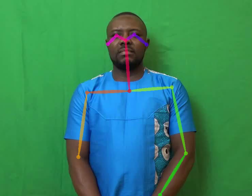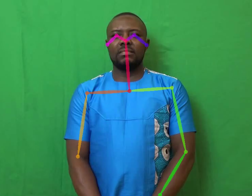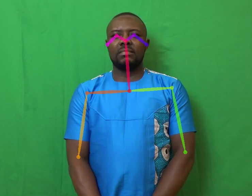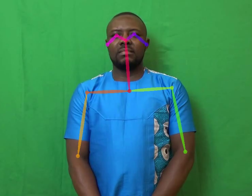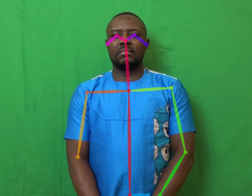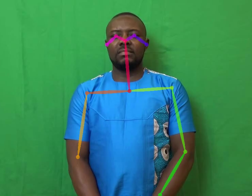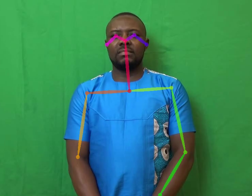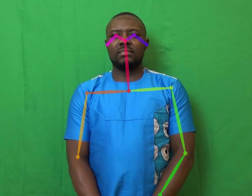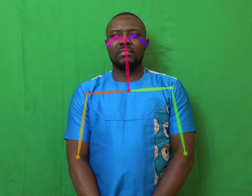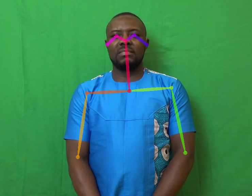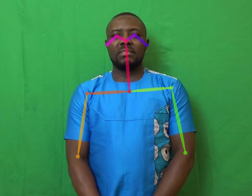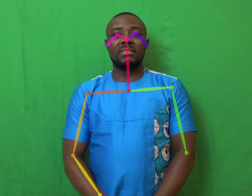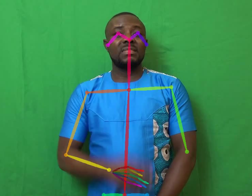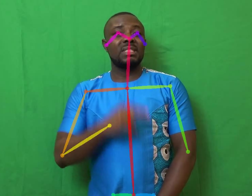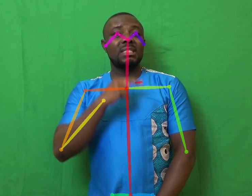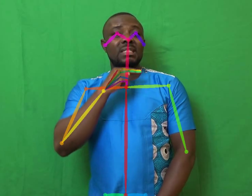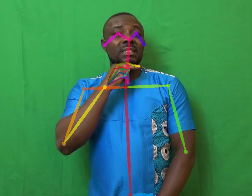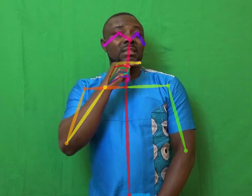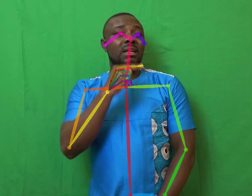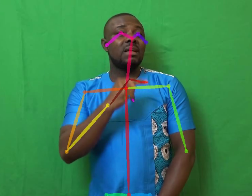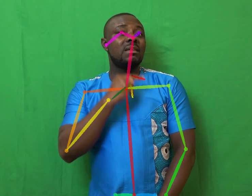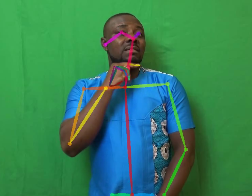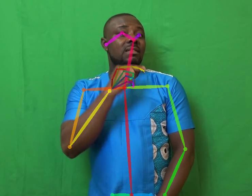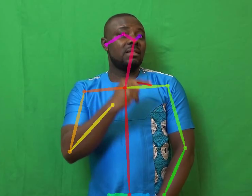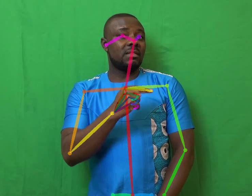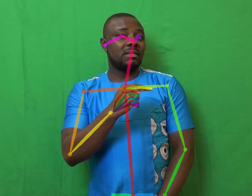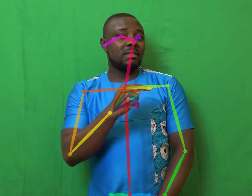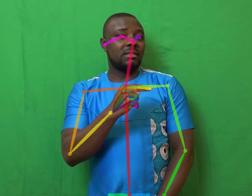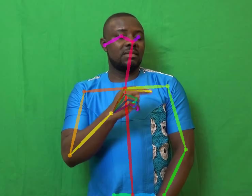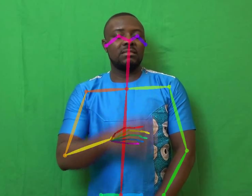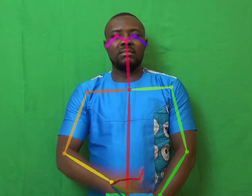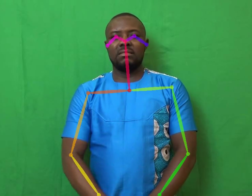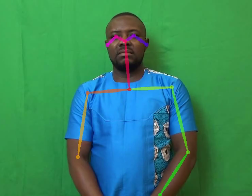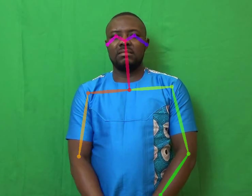noun